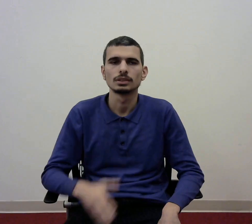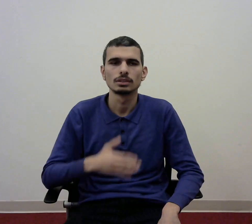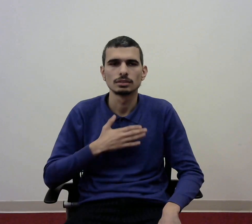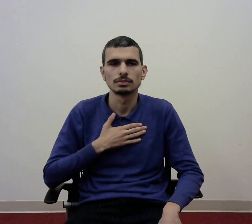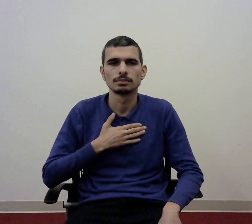mən